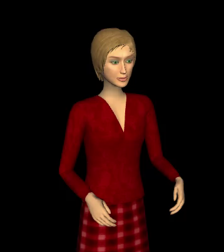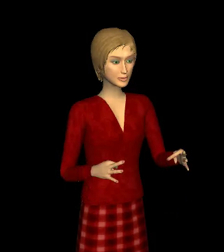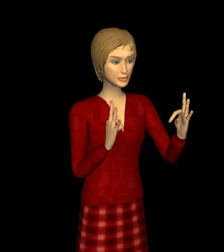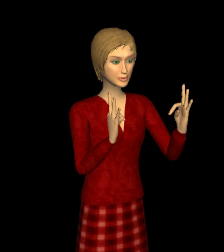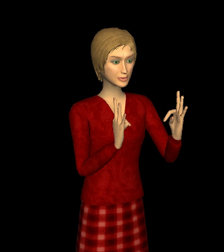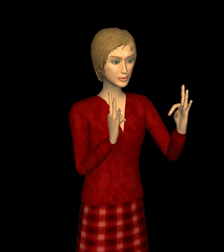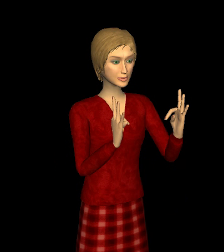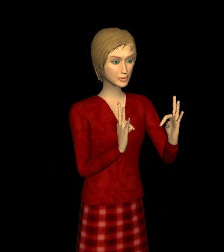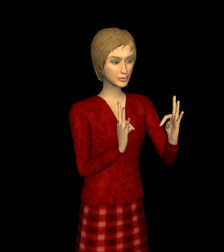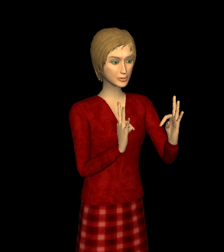خال